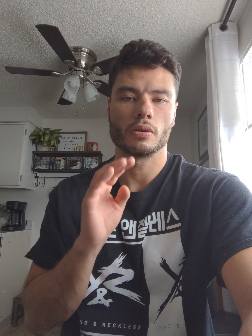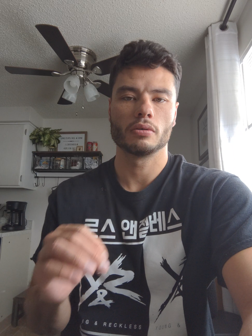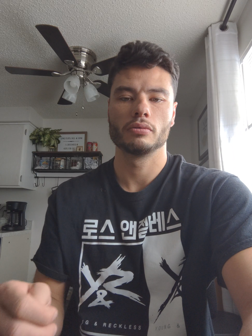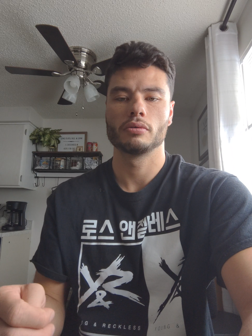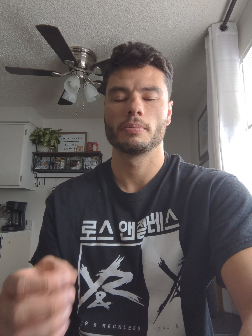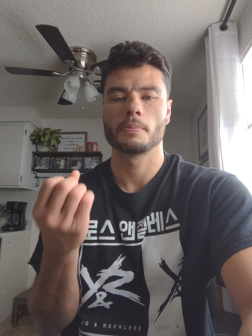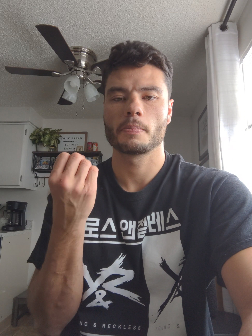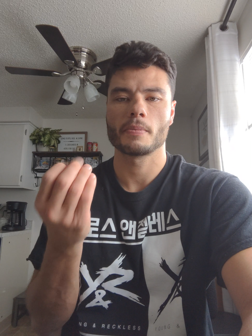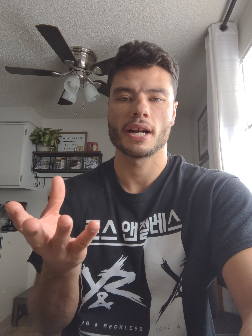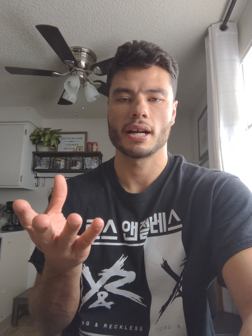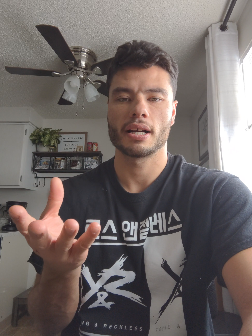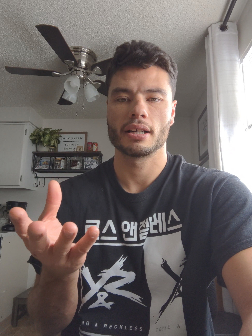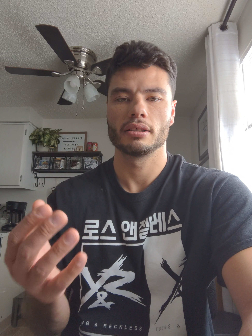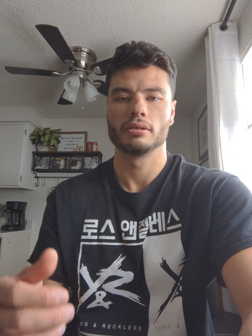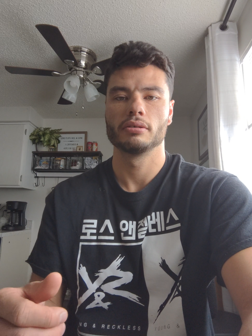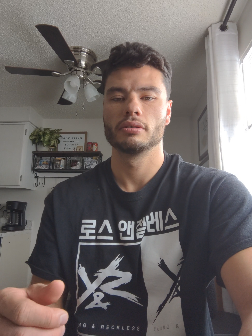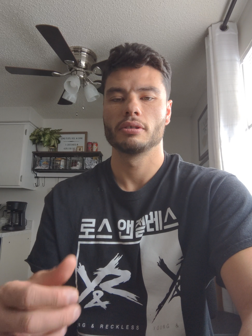many